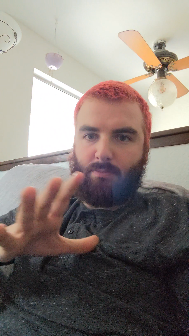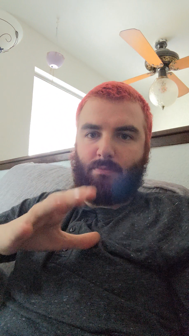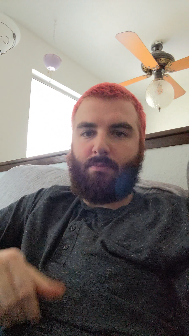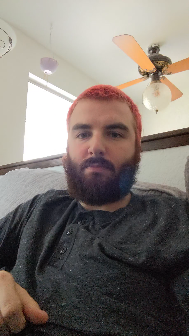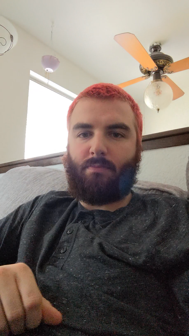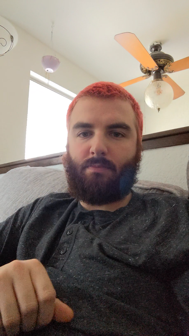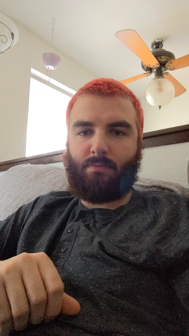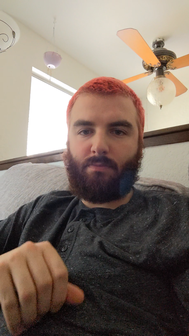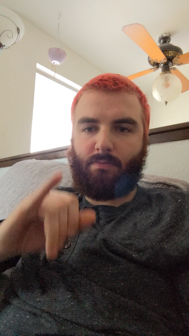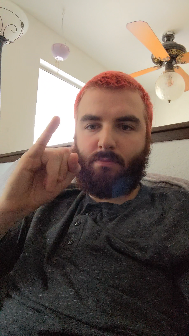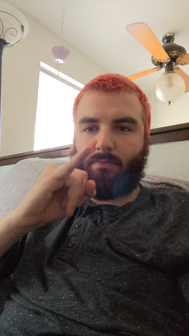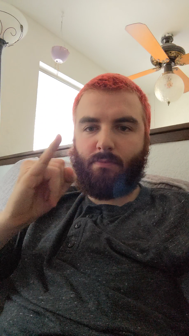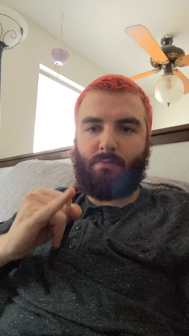draw